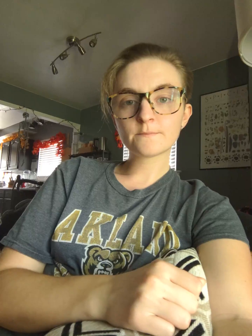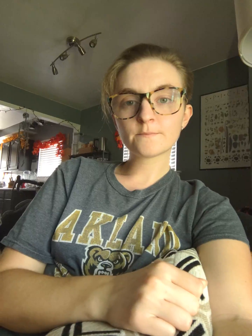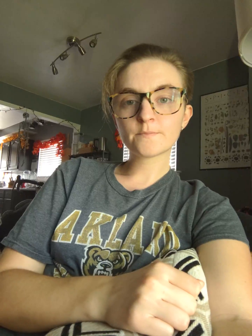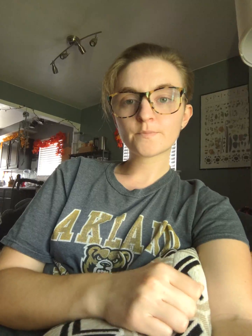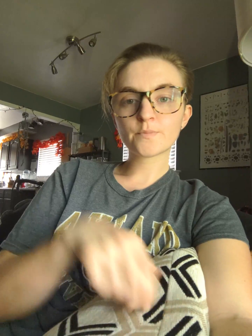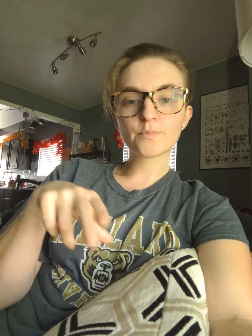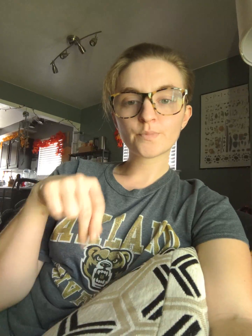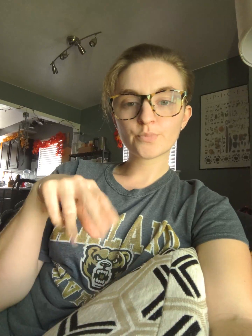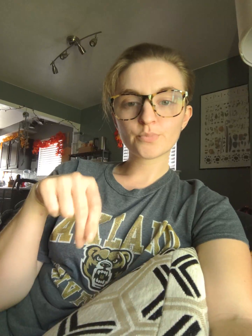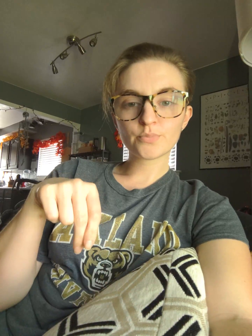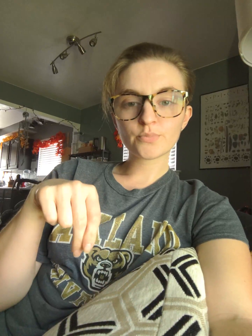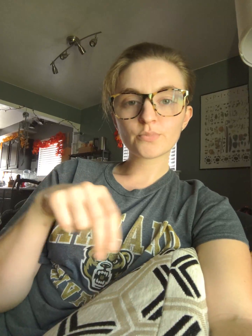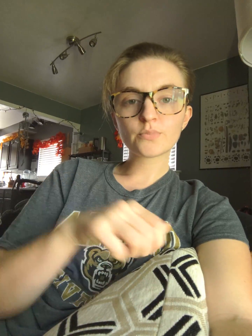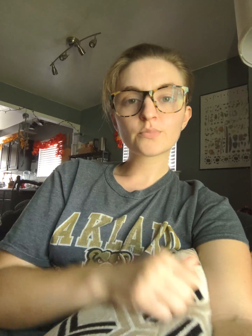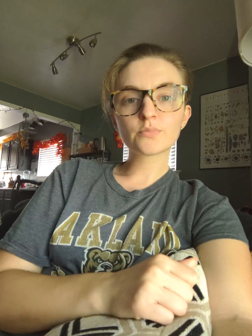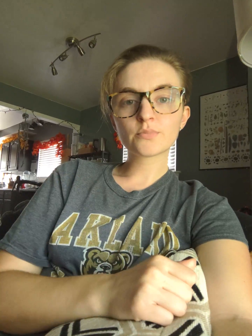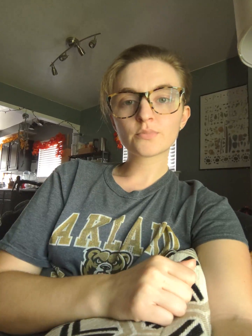diaper